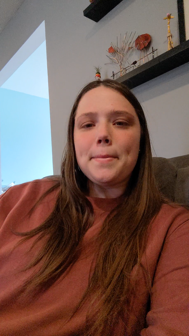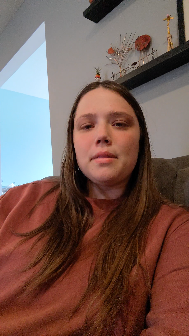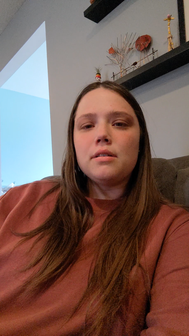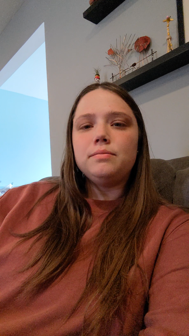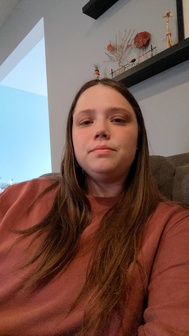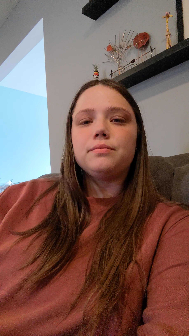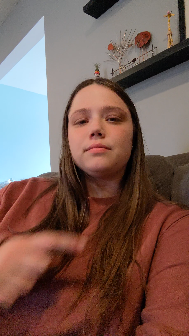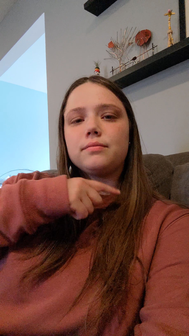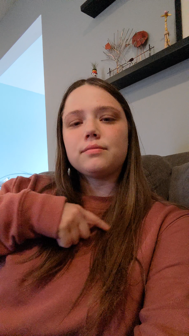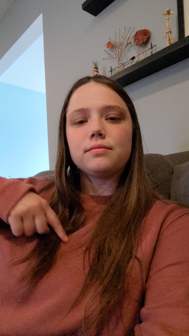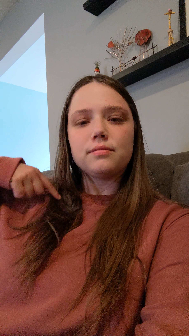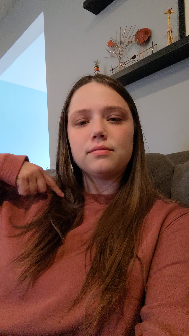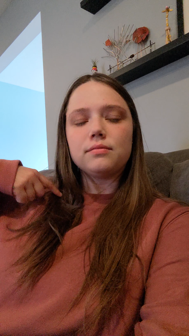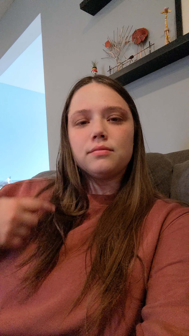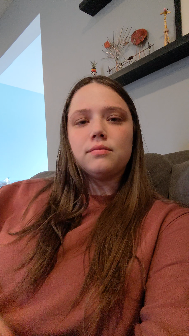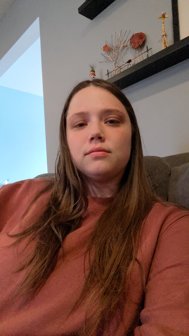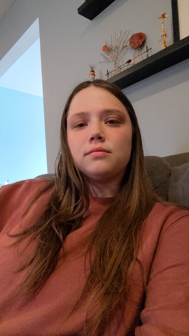necklace